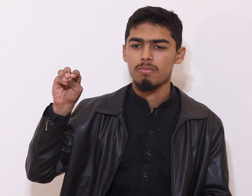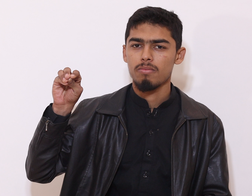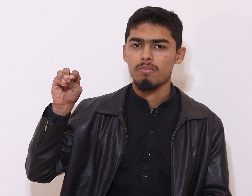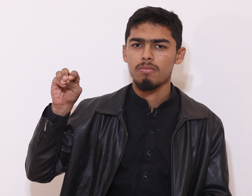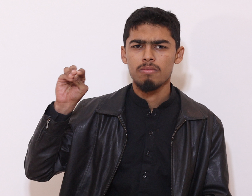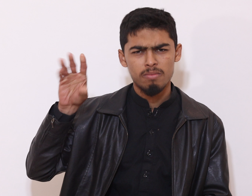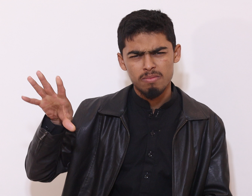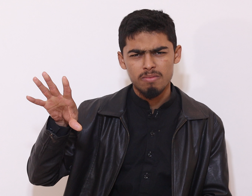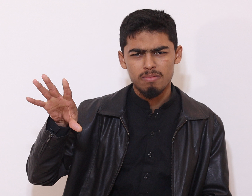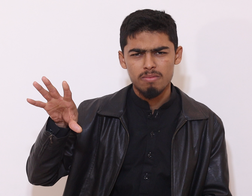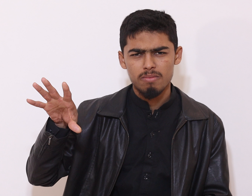bad